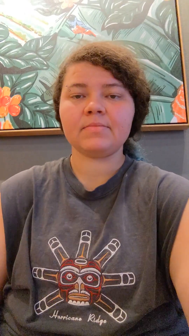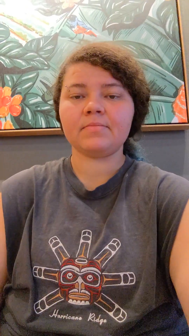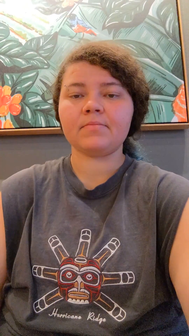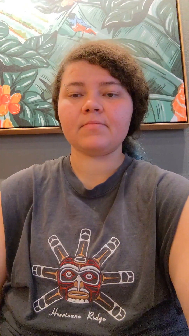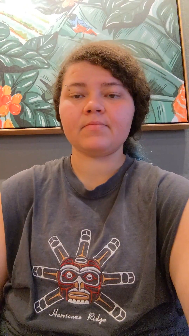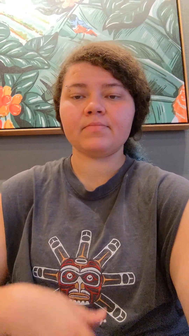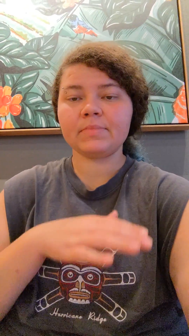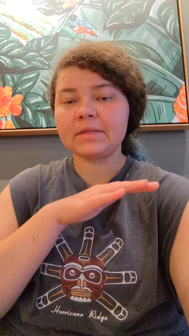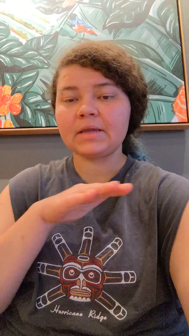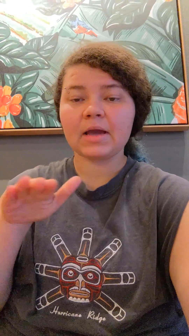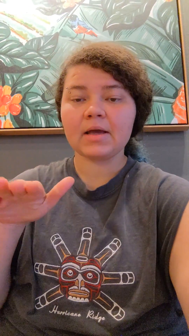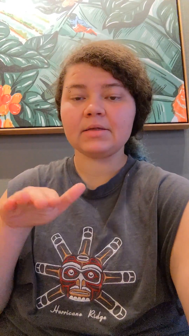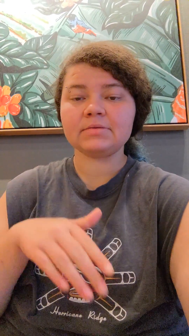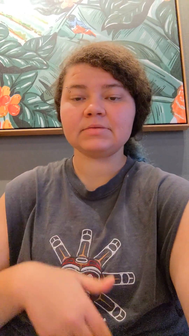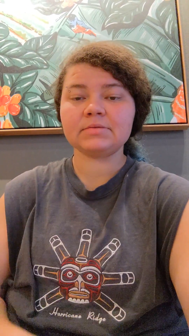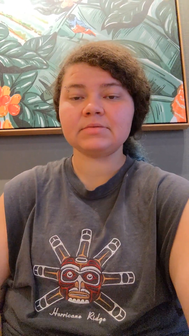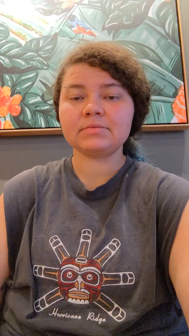nice